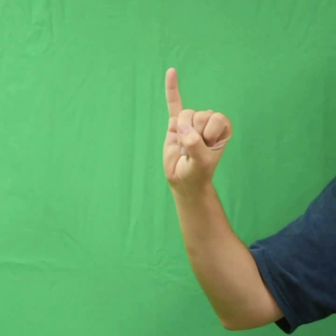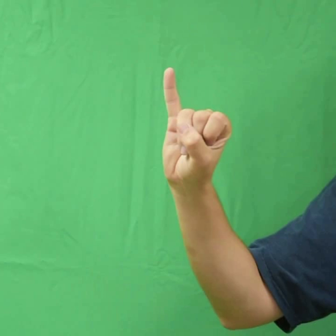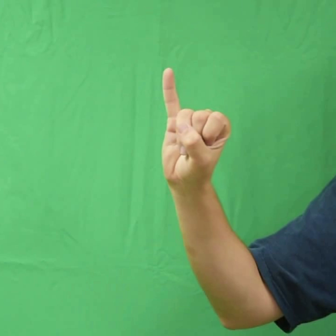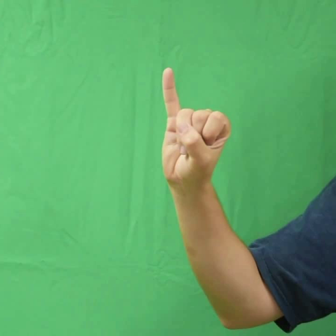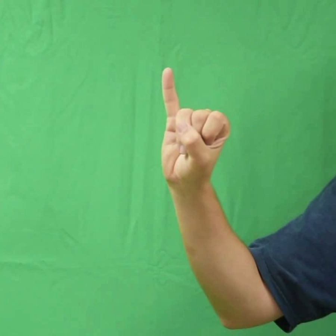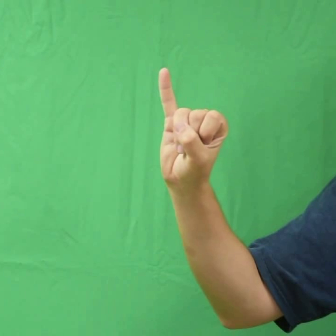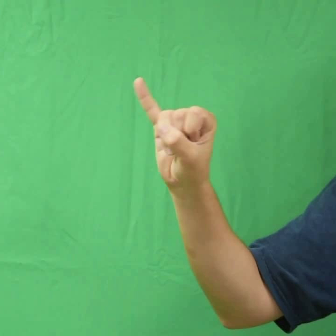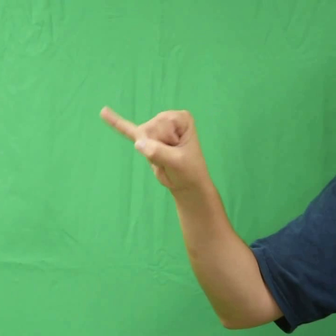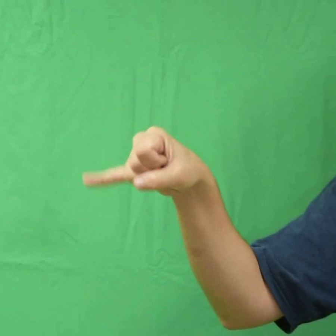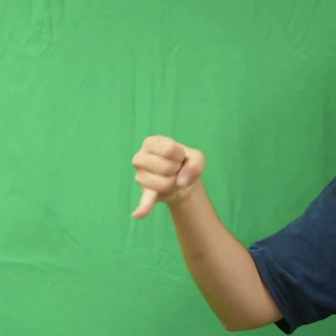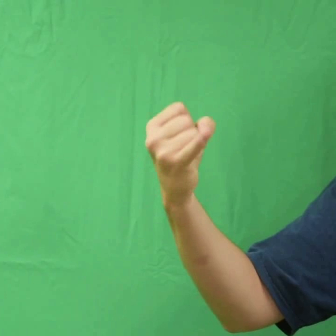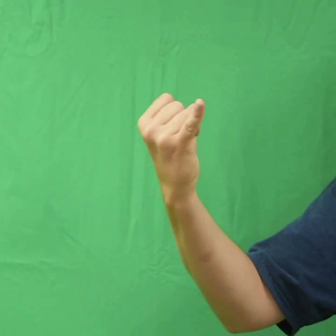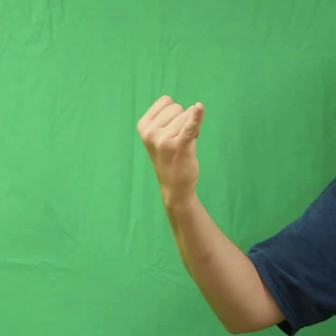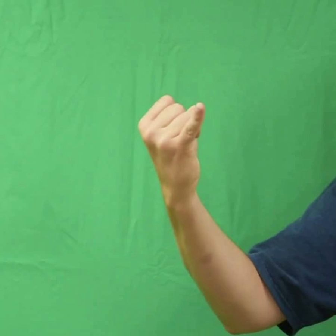J